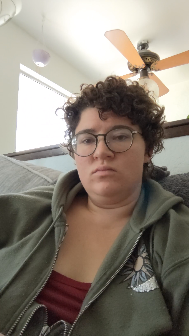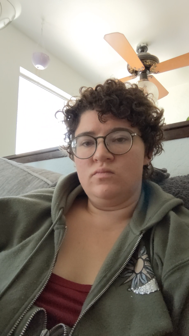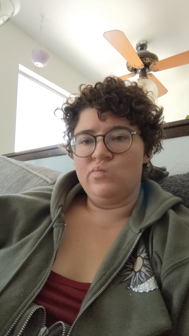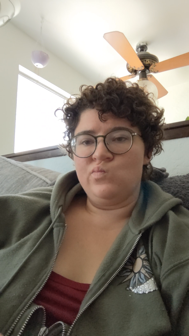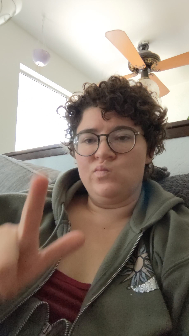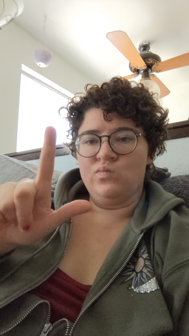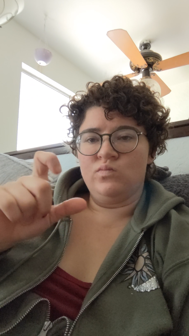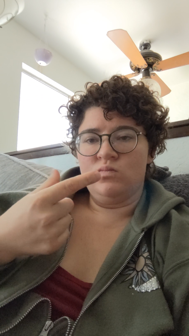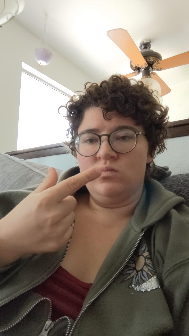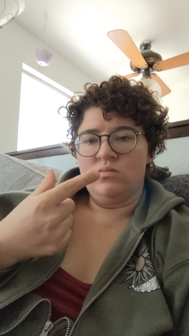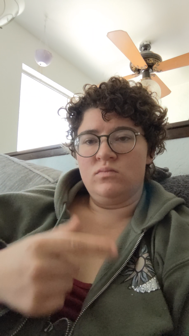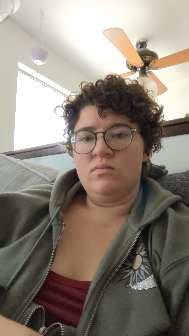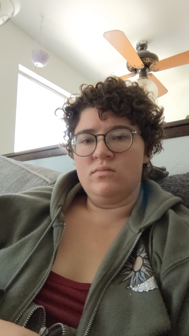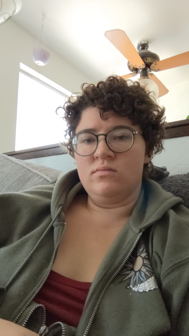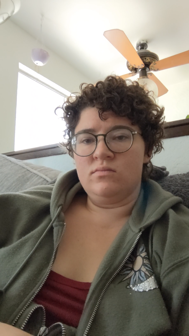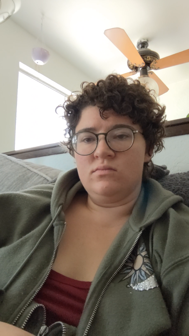leg